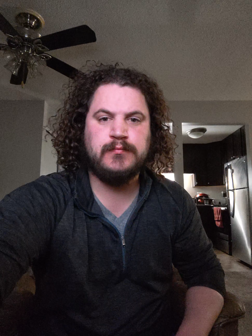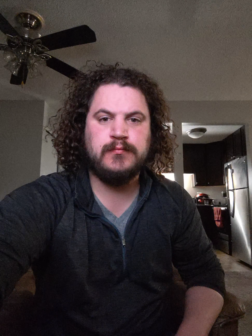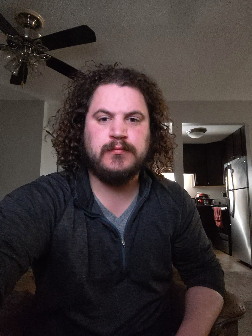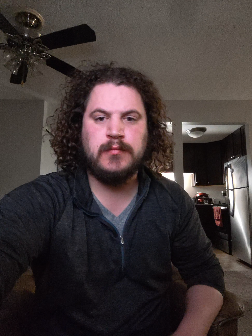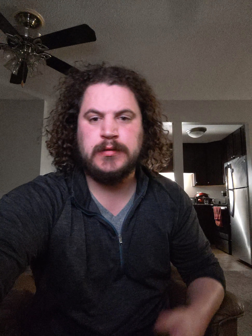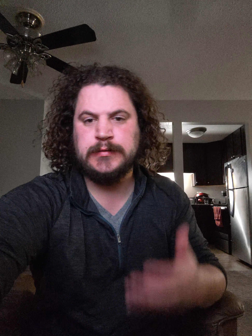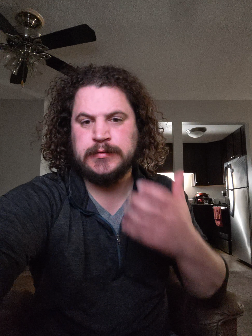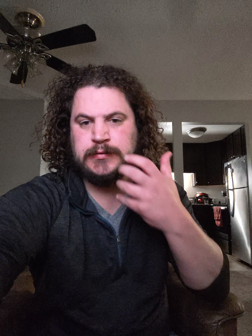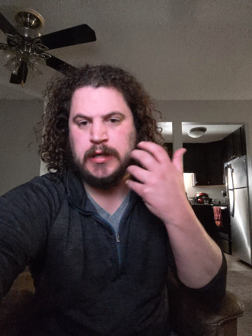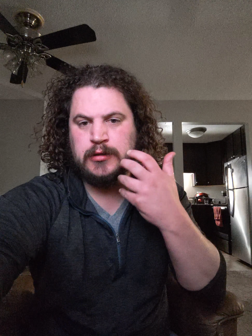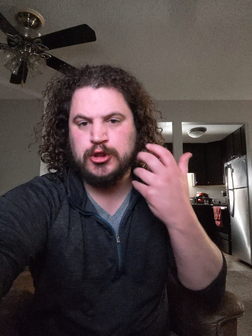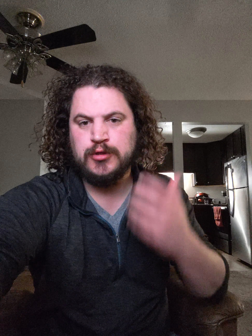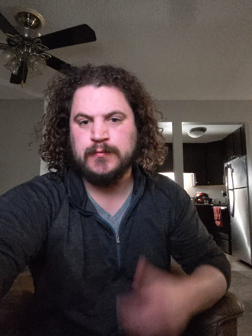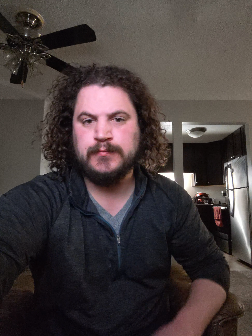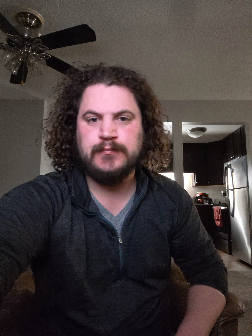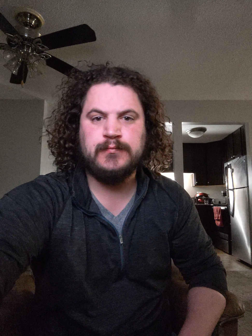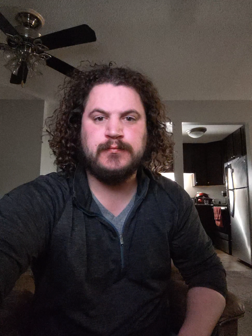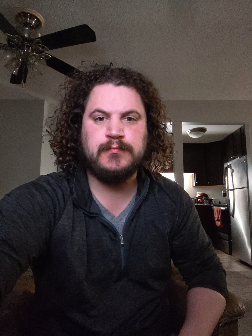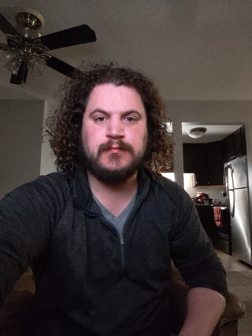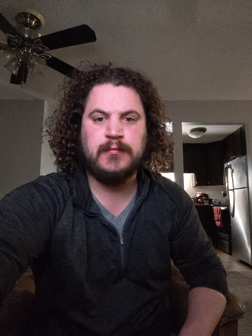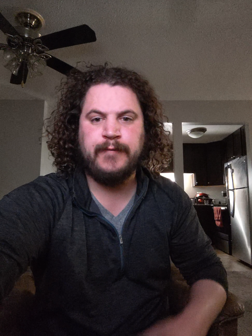tiger